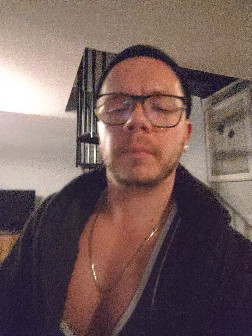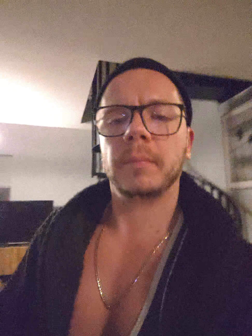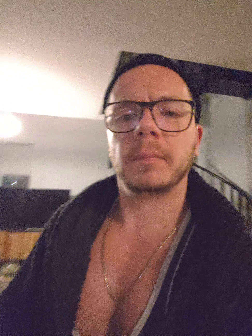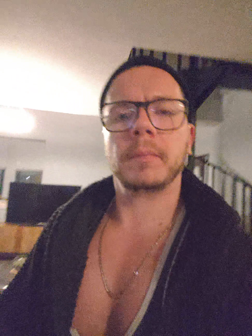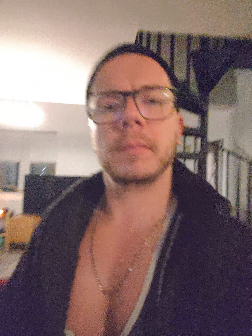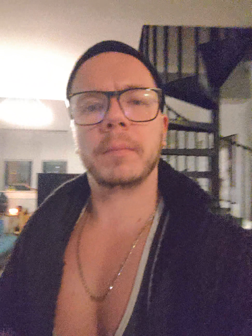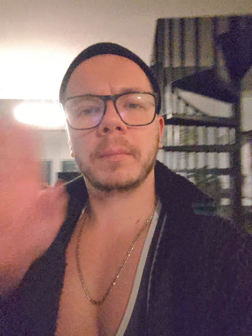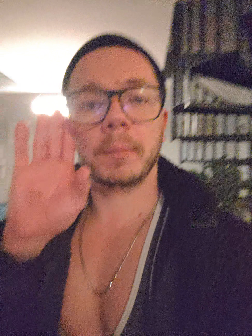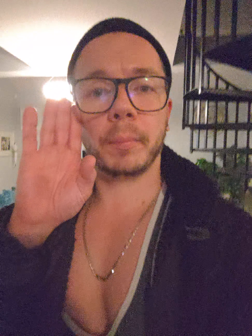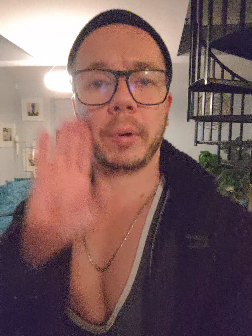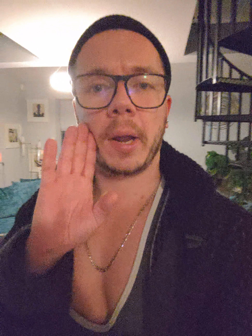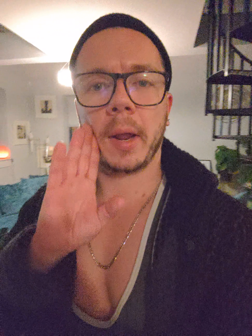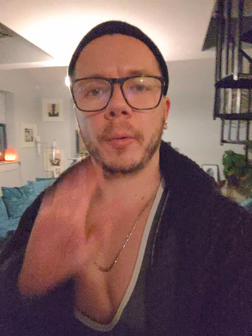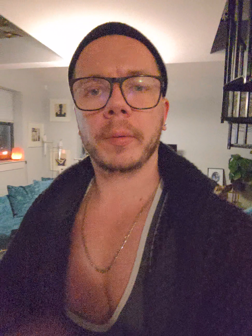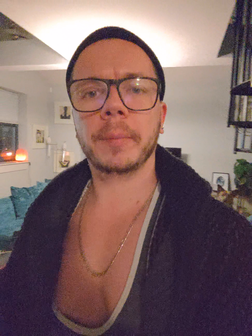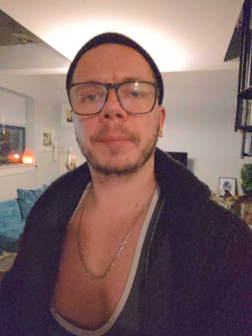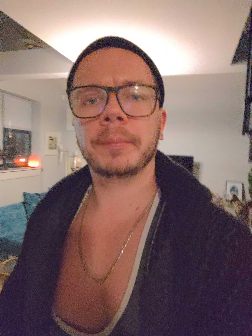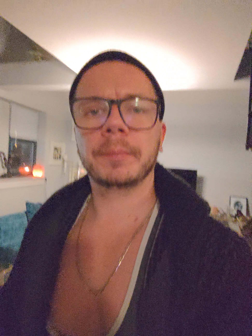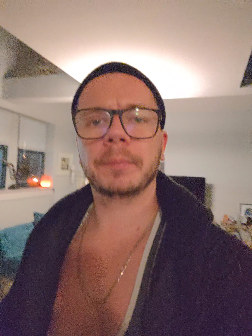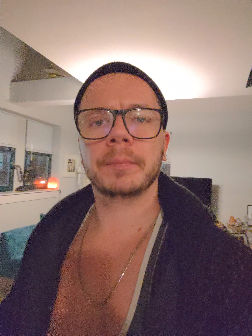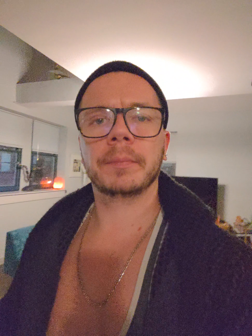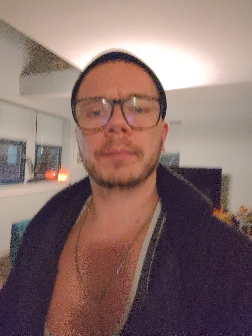brown